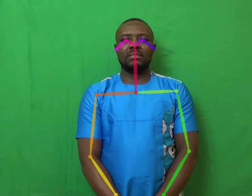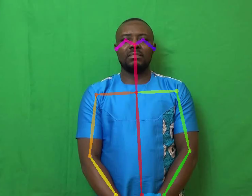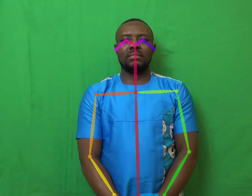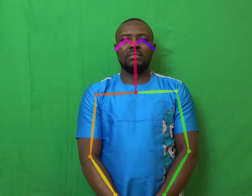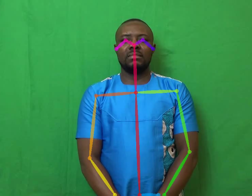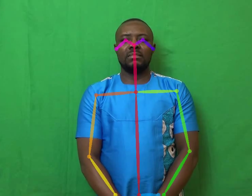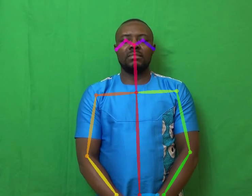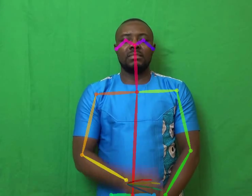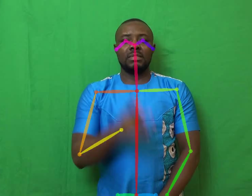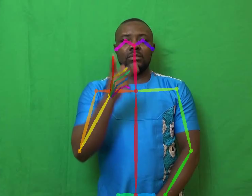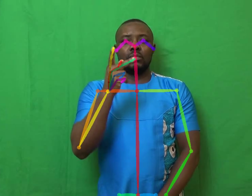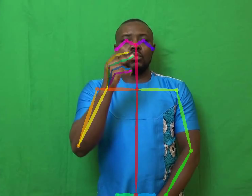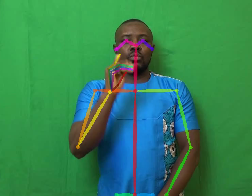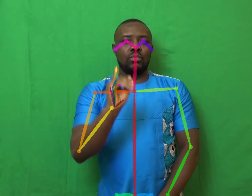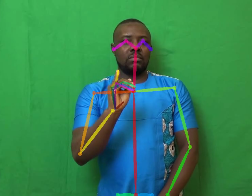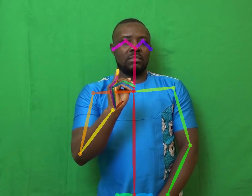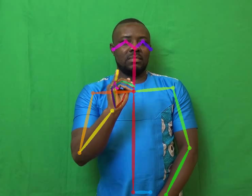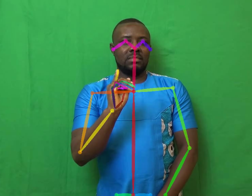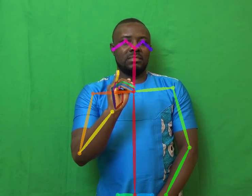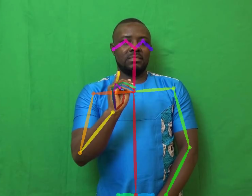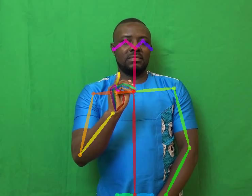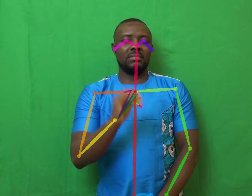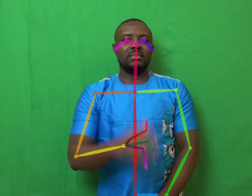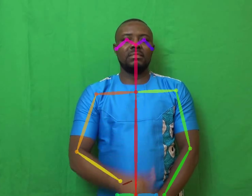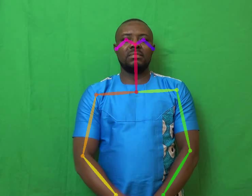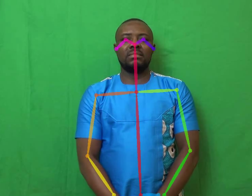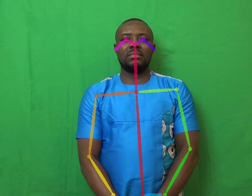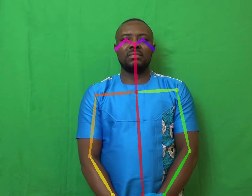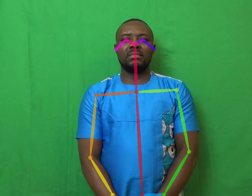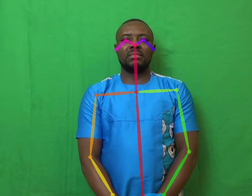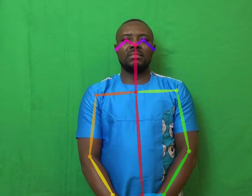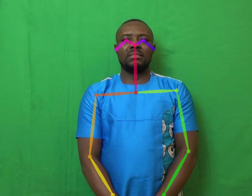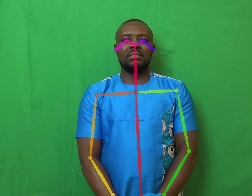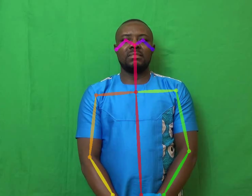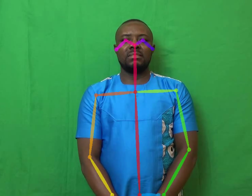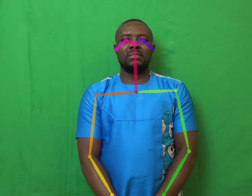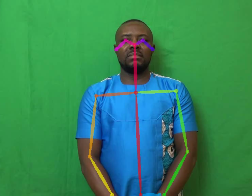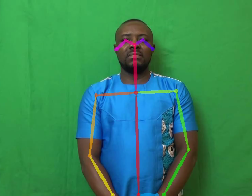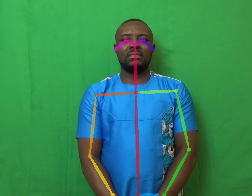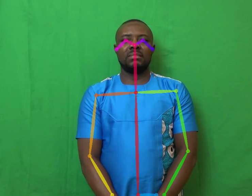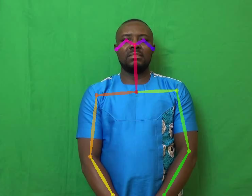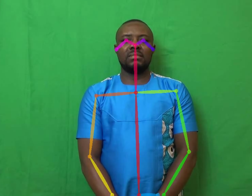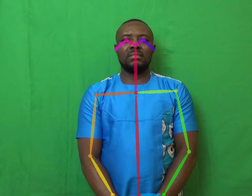Kumasi